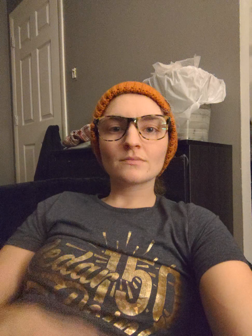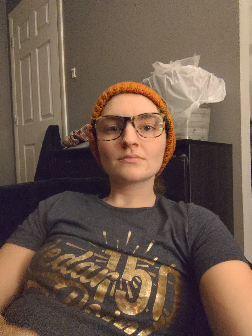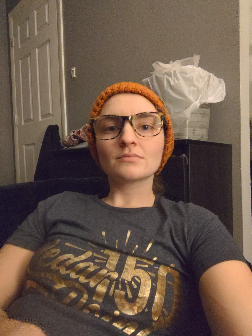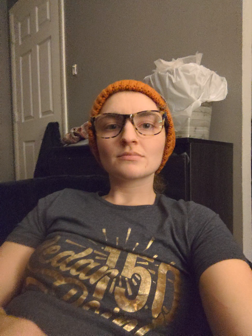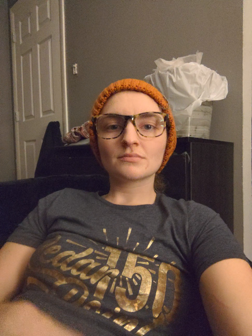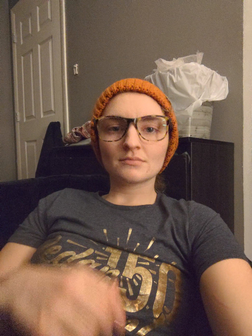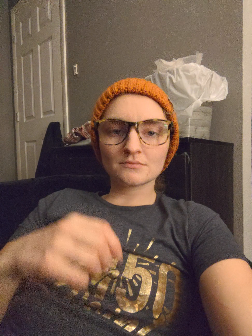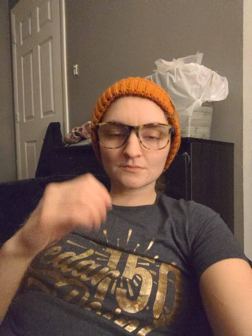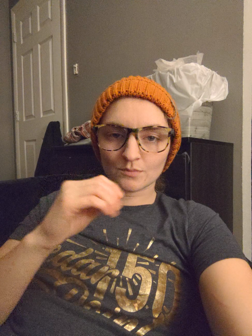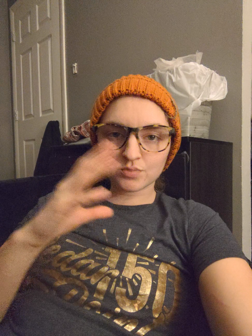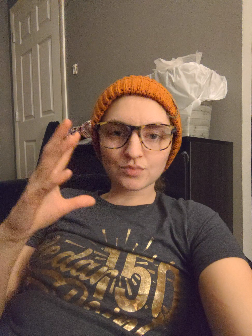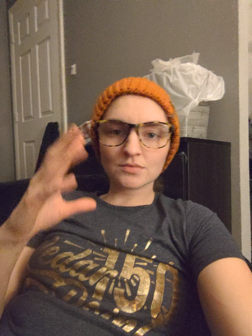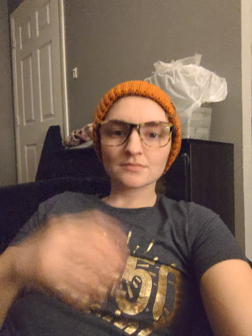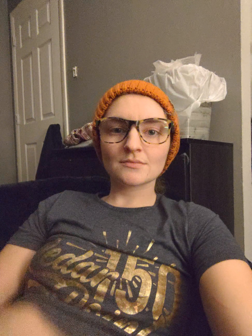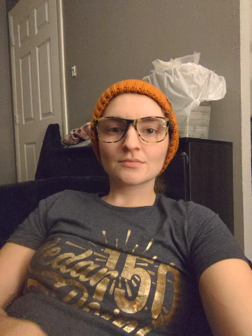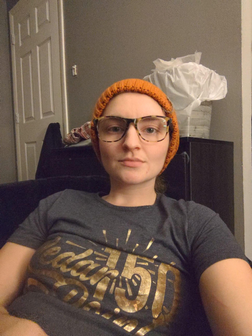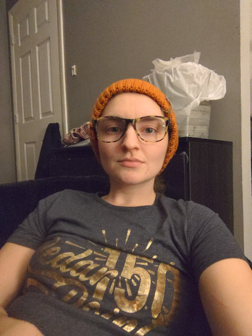balloon